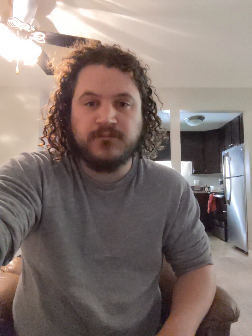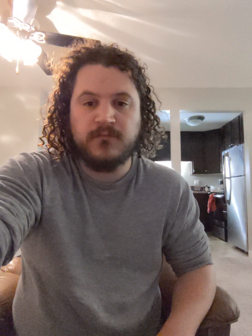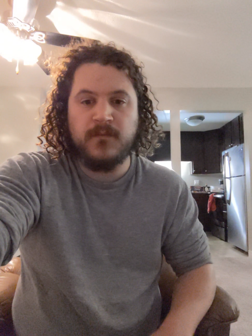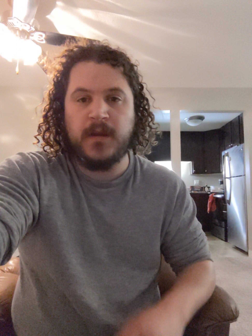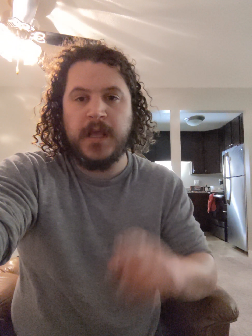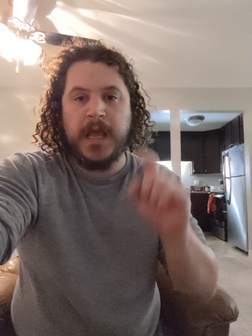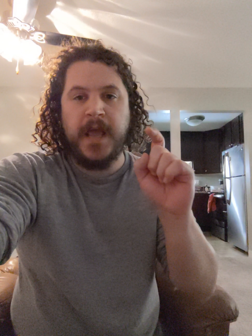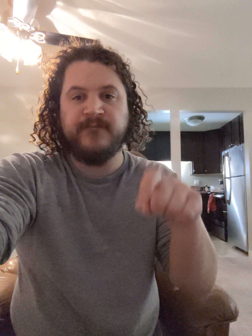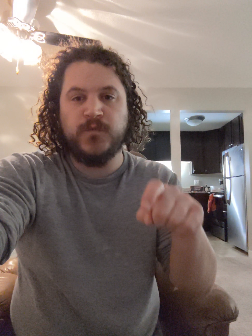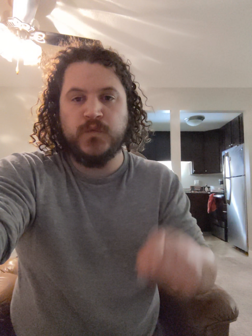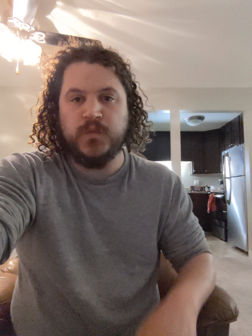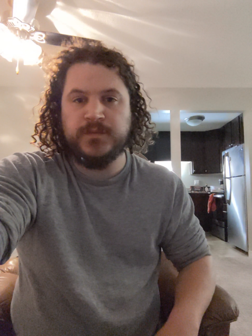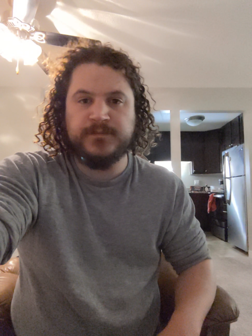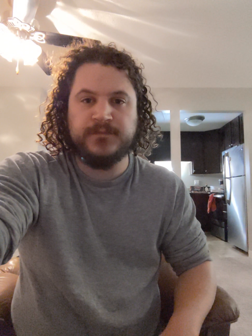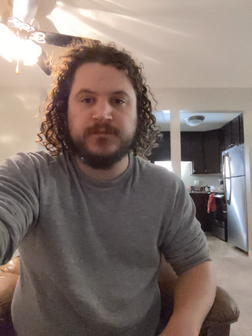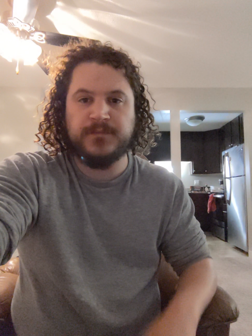have to